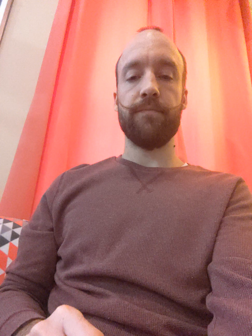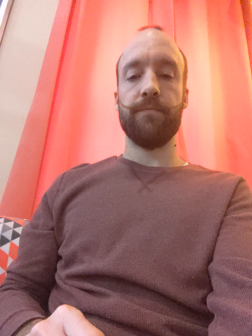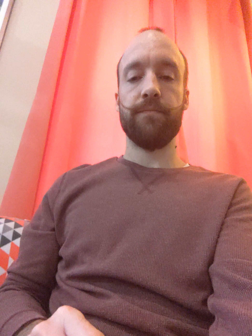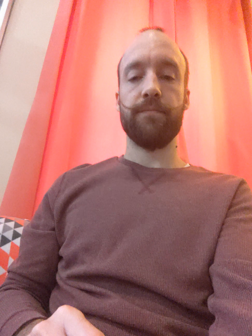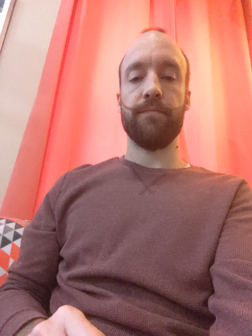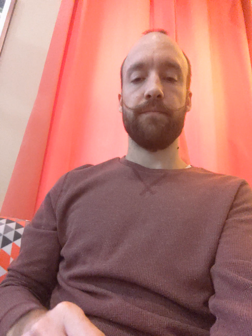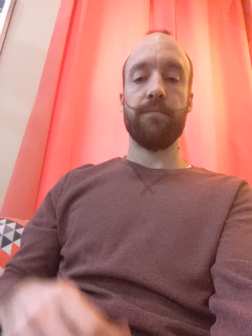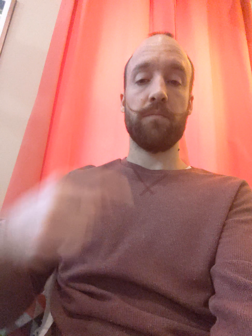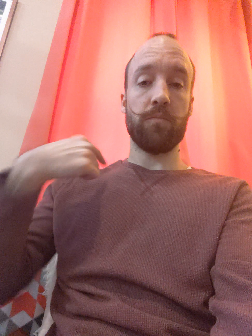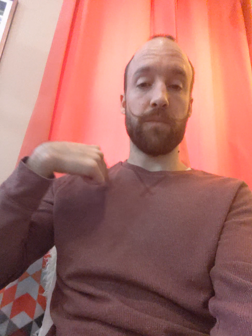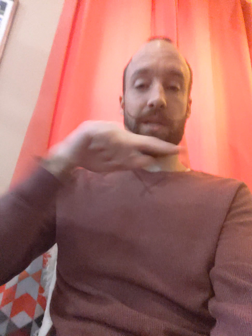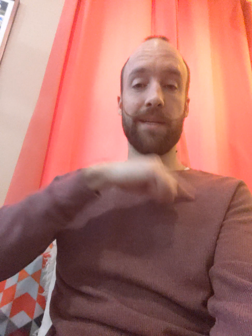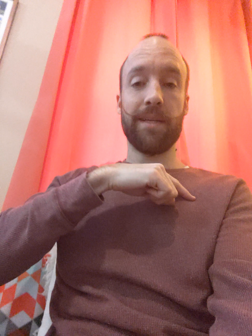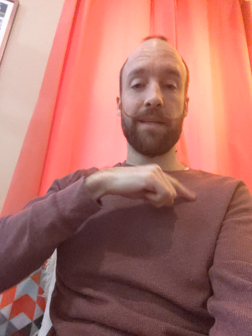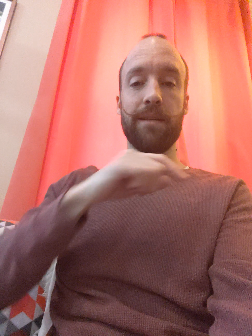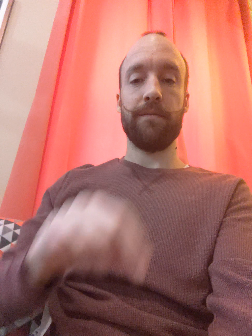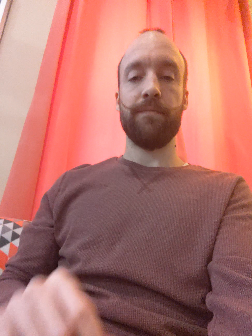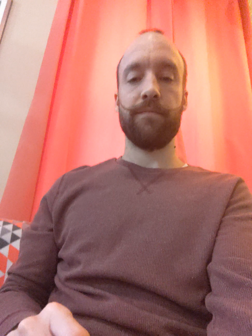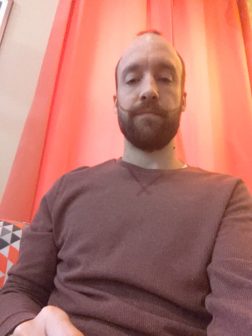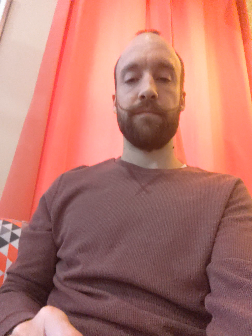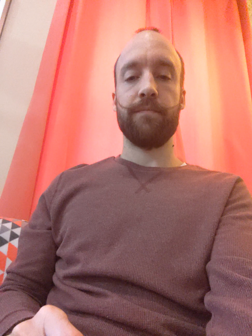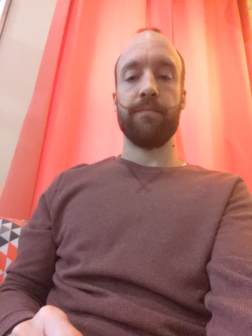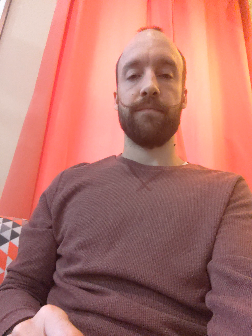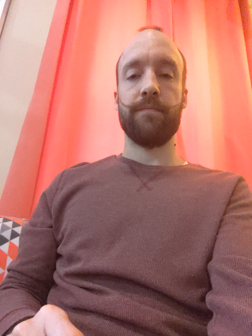we